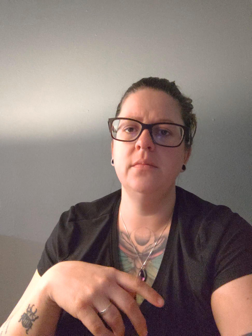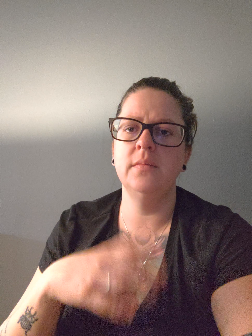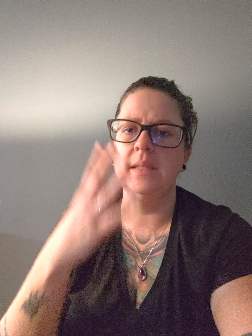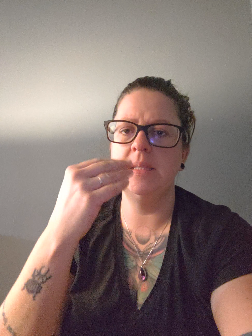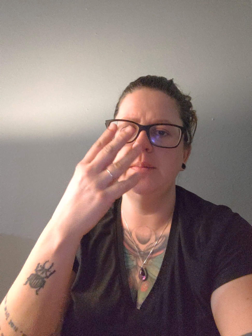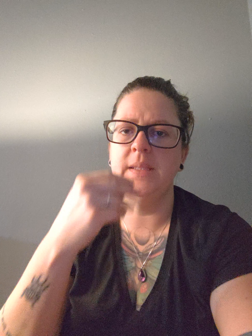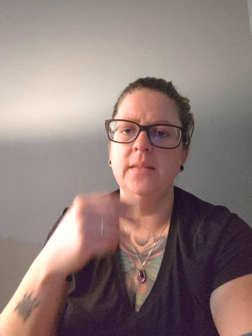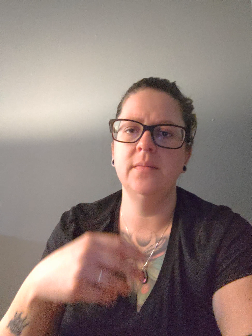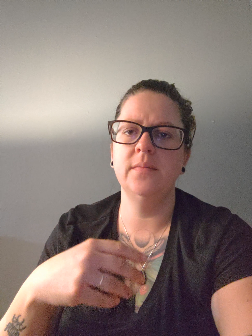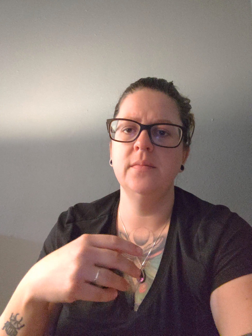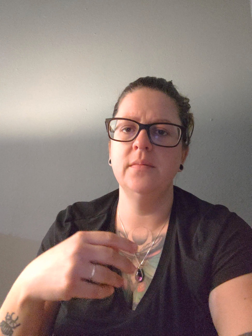sleepy